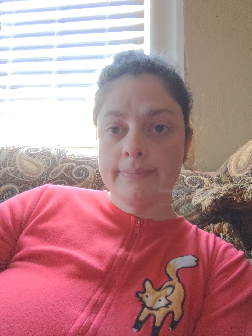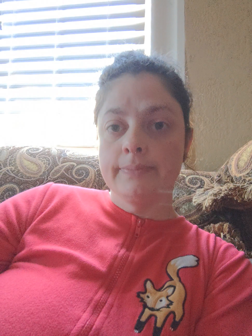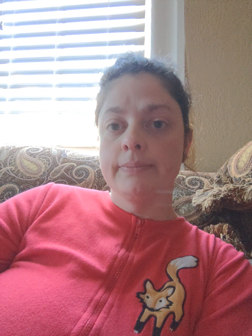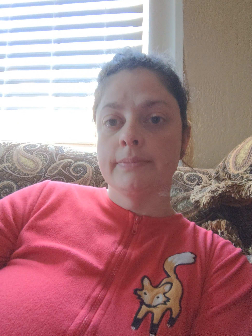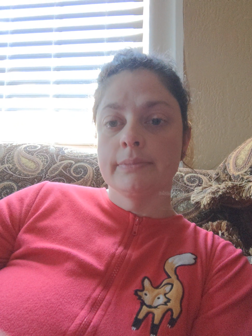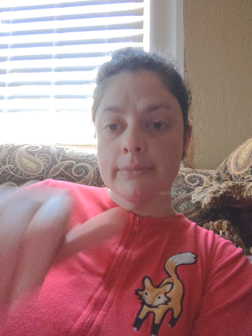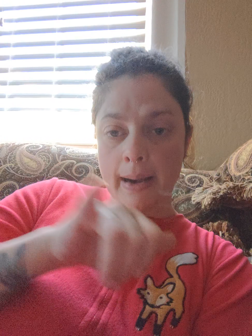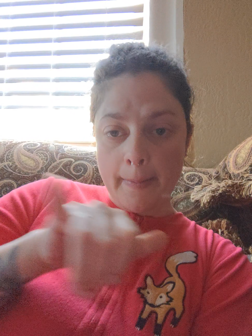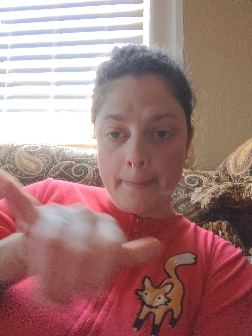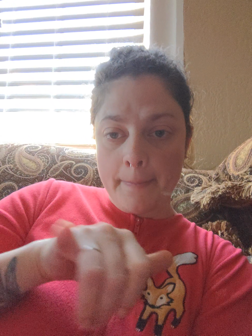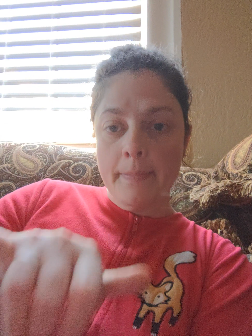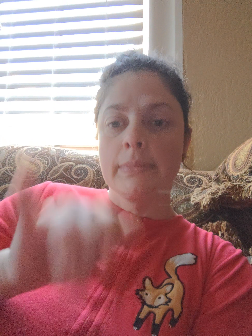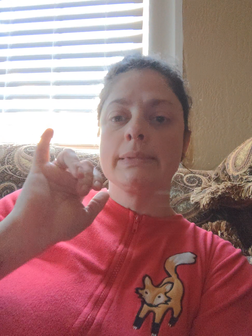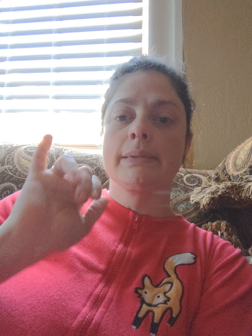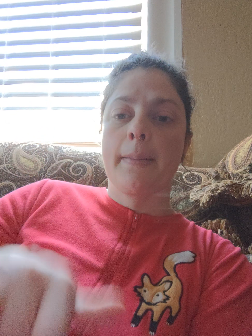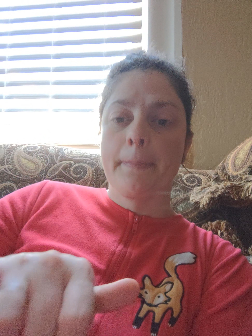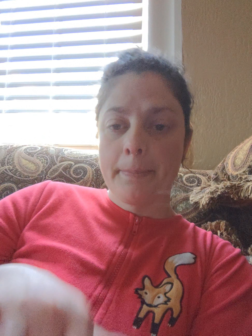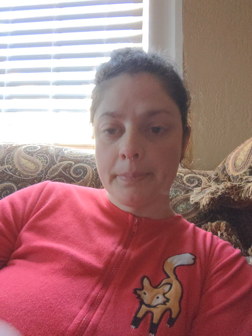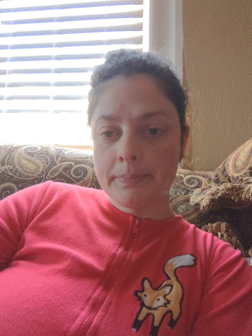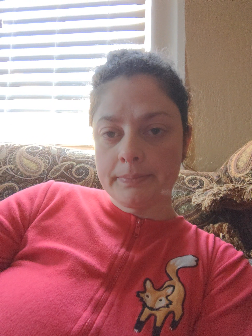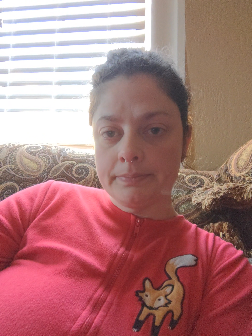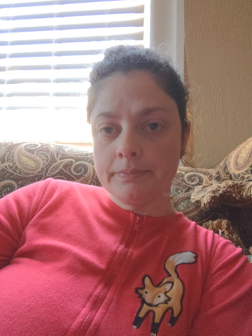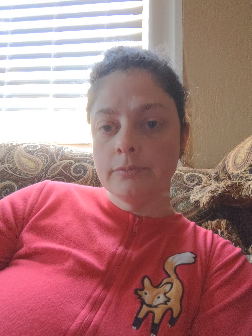same